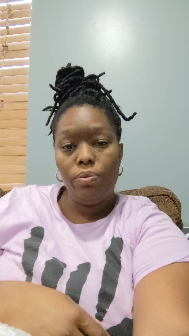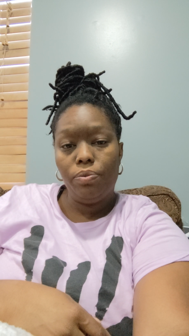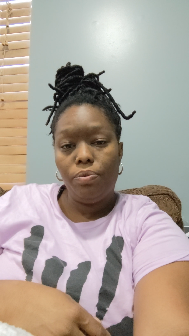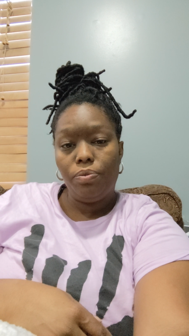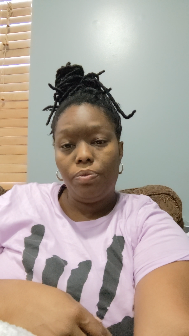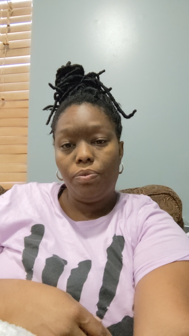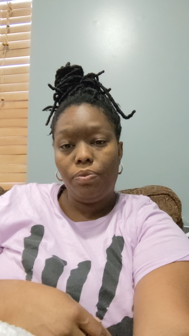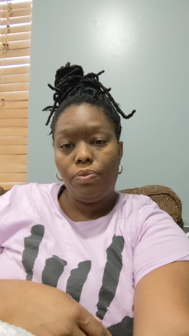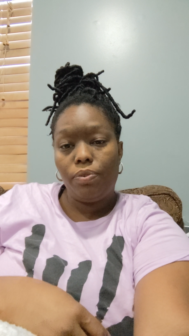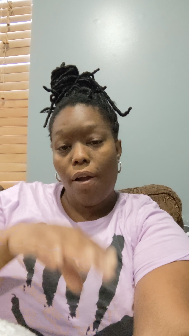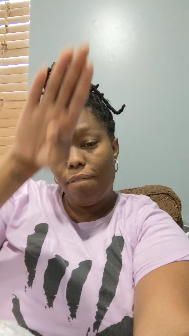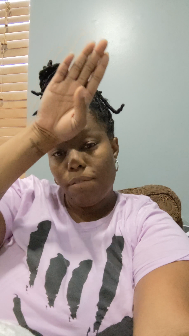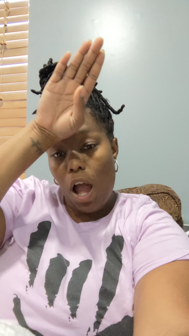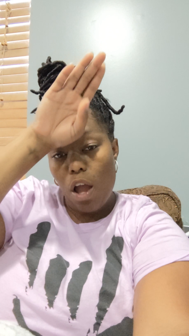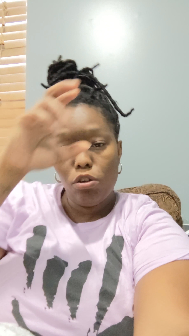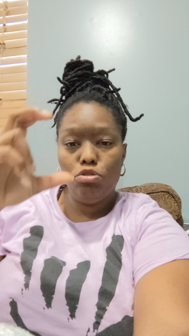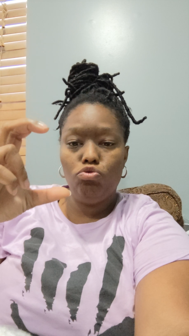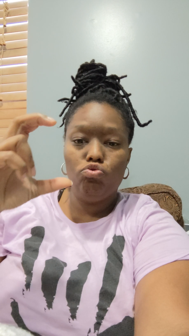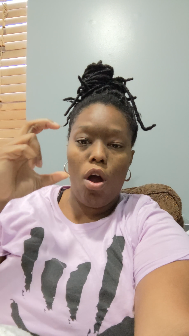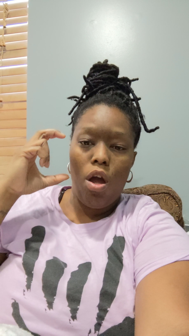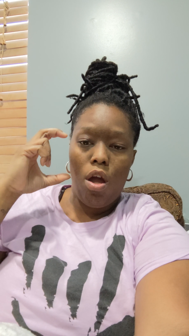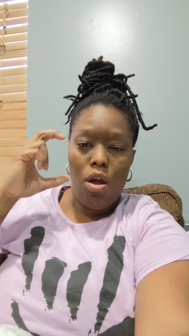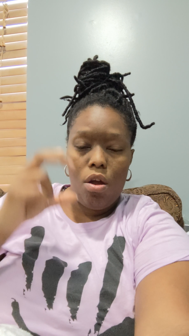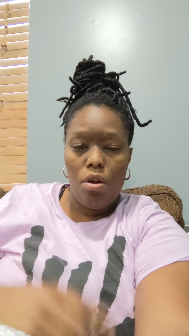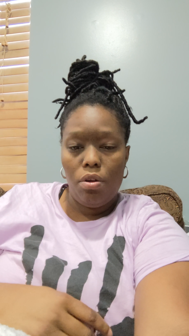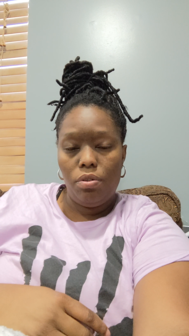fire truck